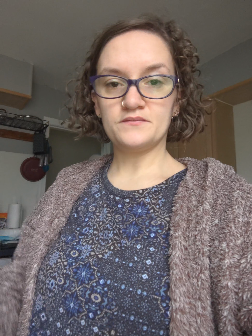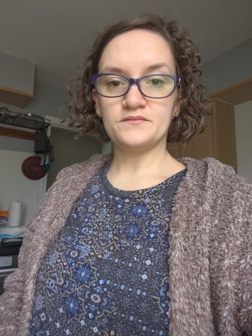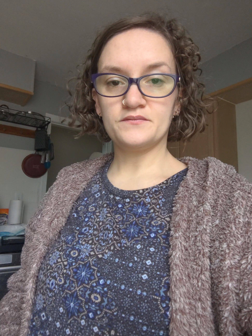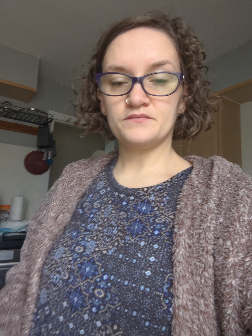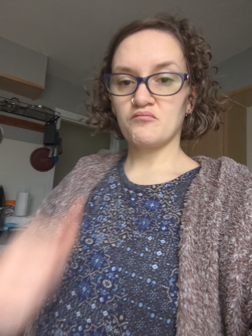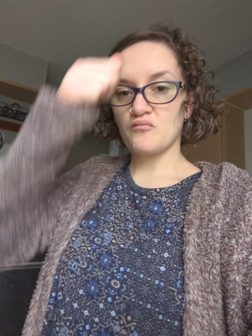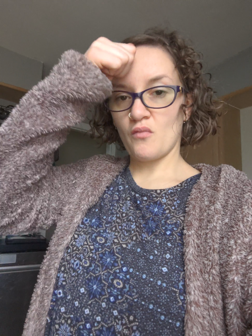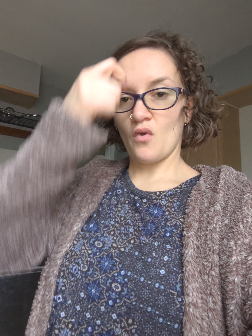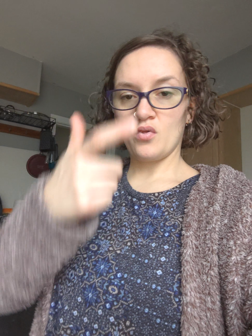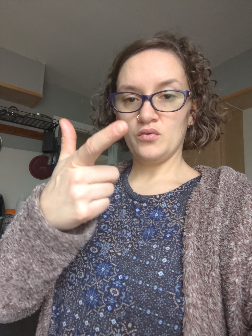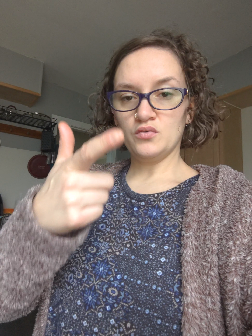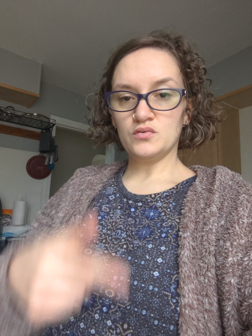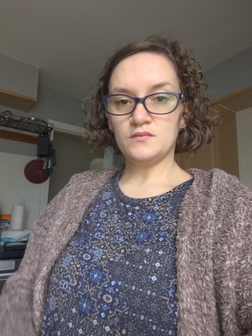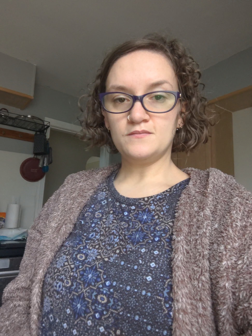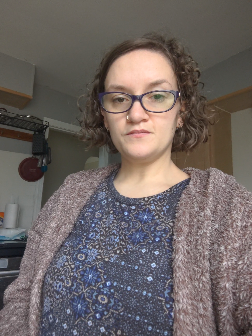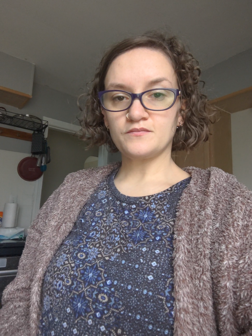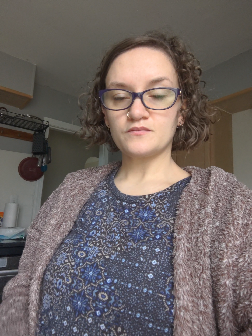brother